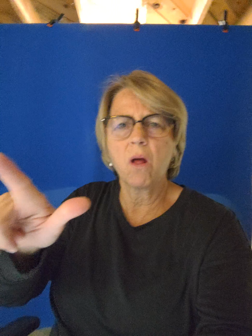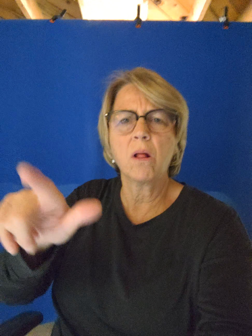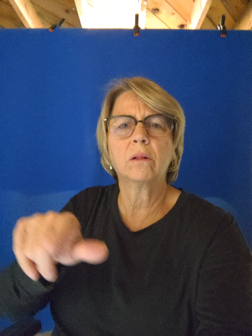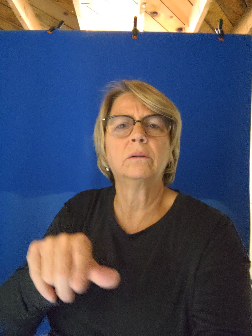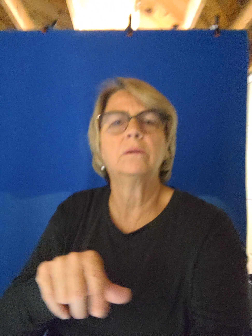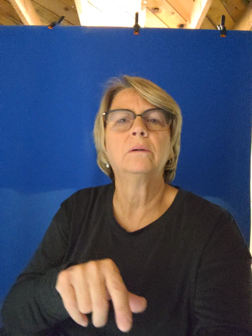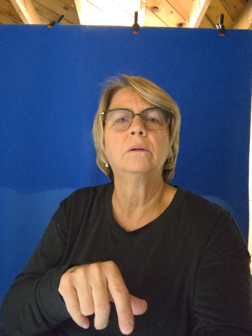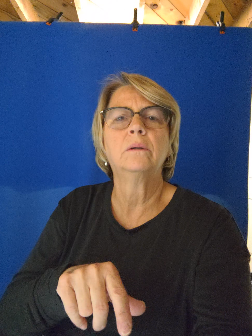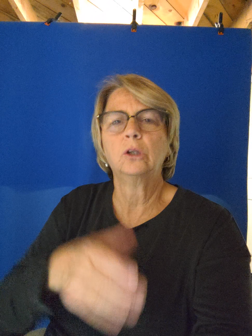all